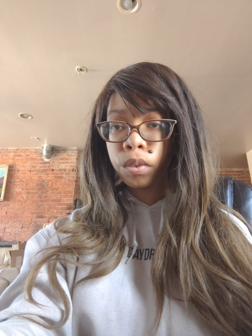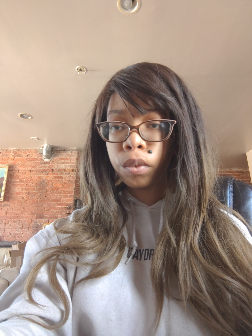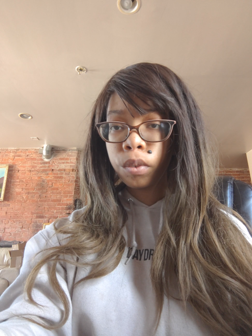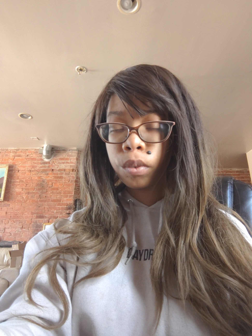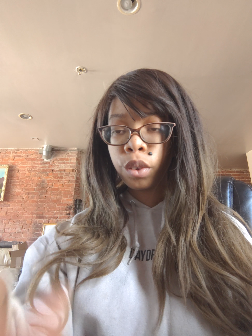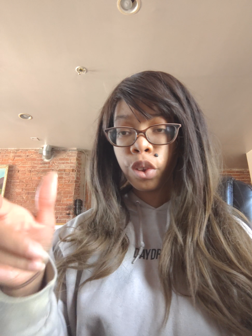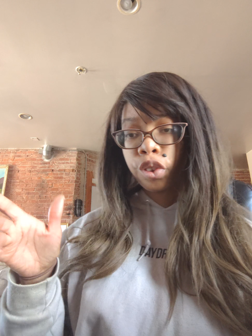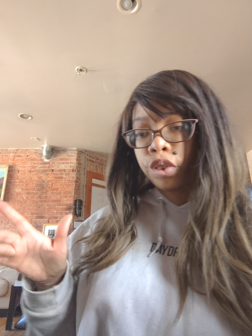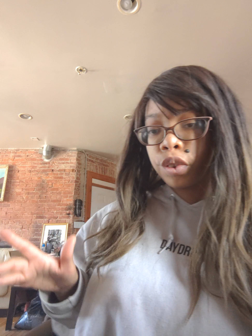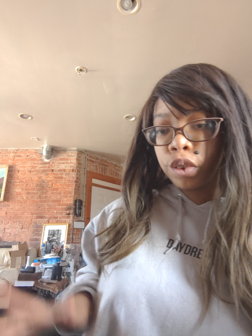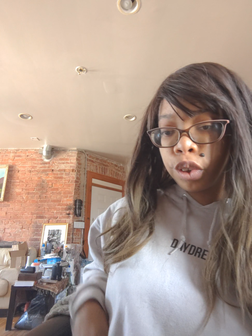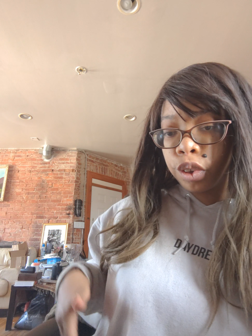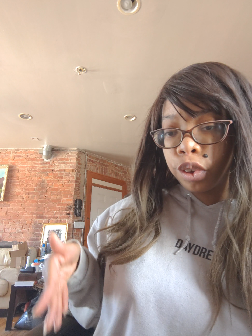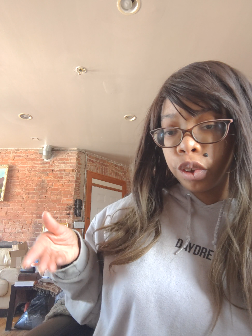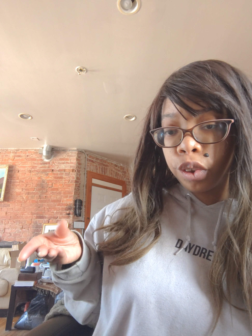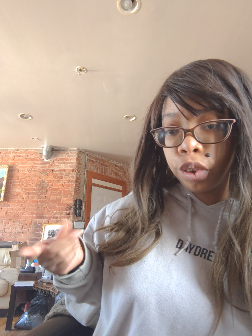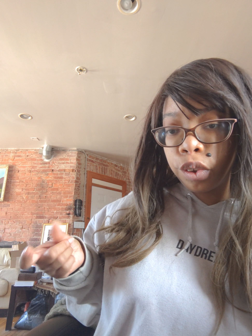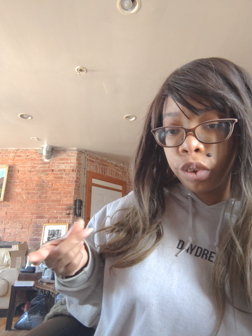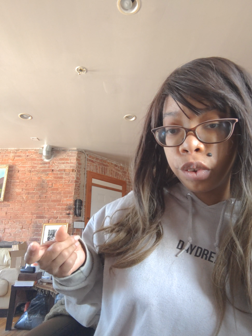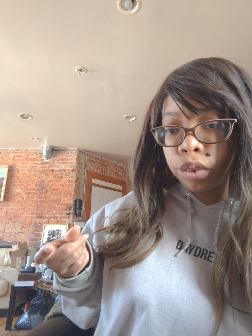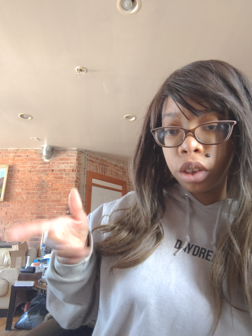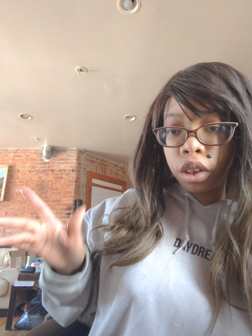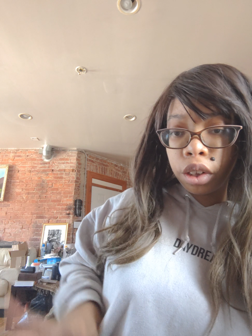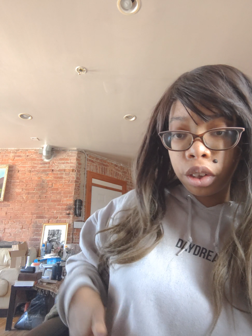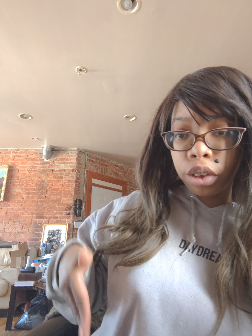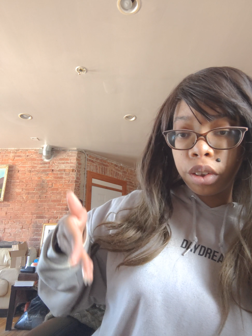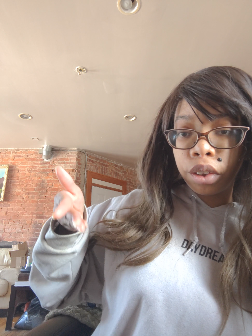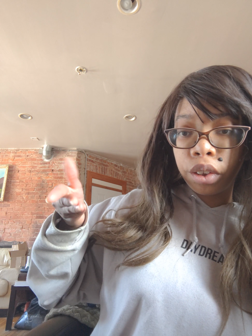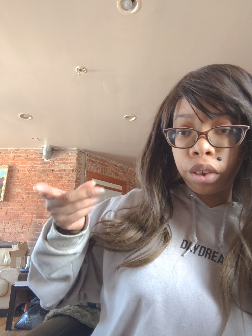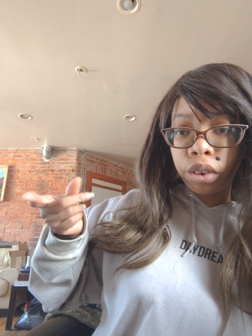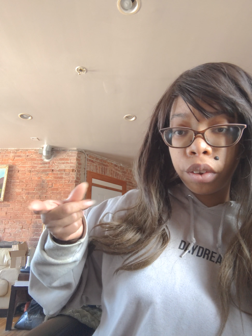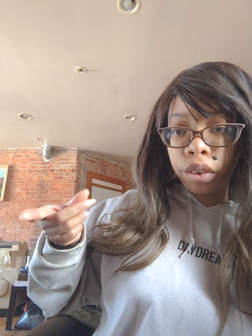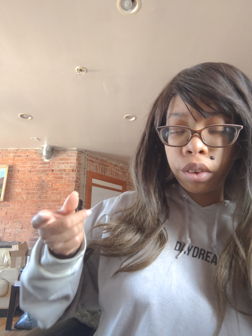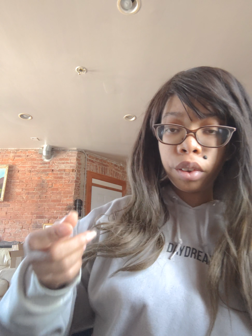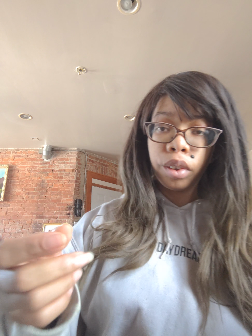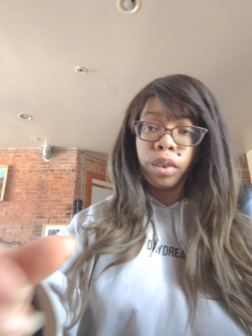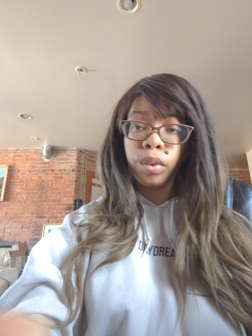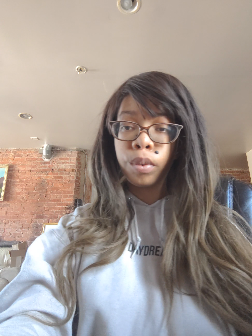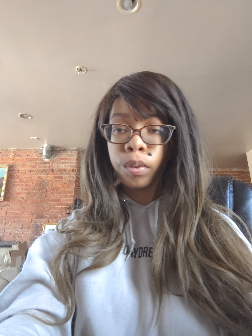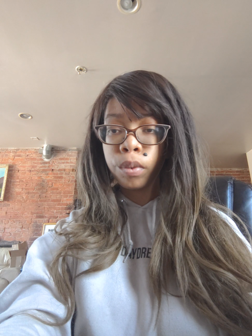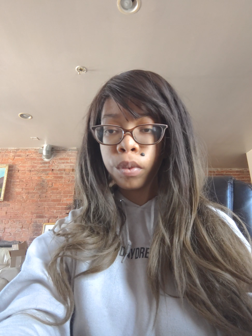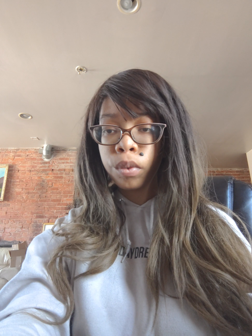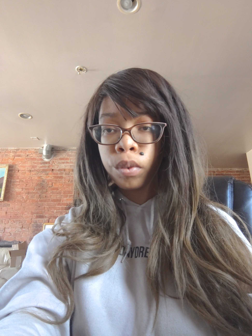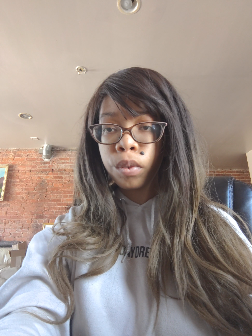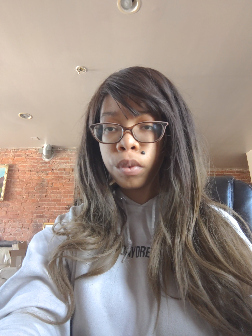dog